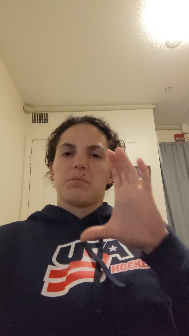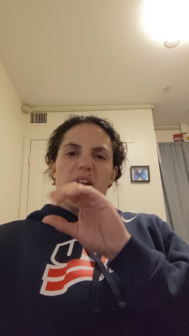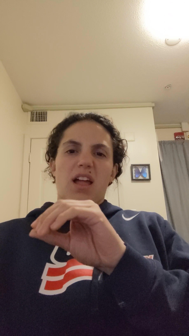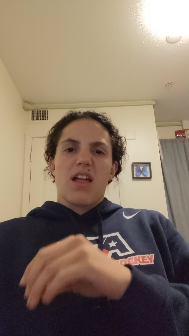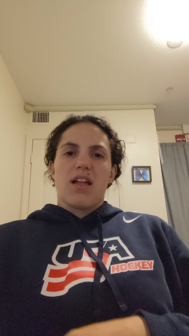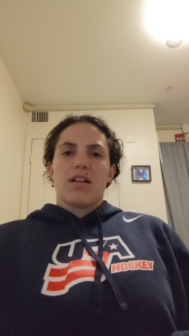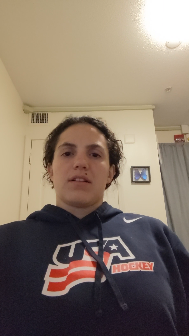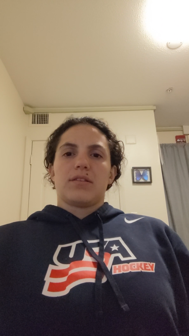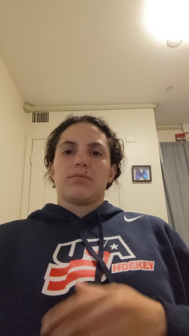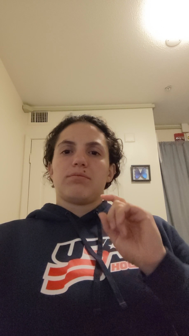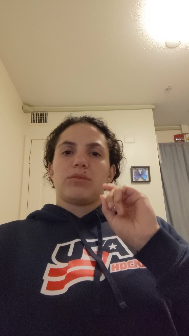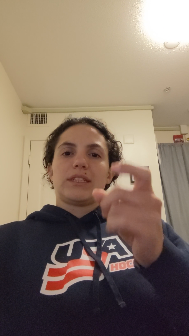present